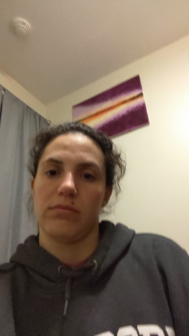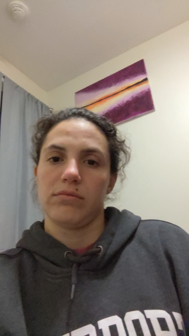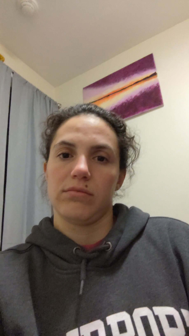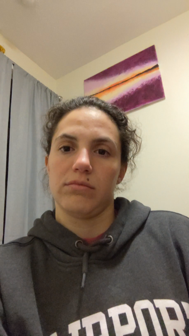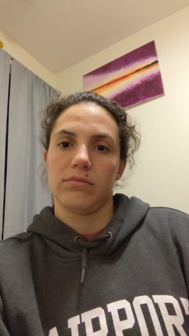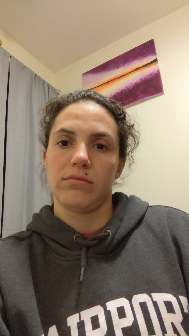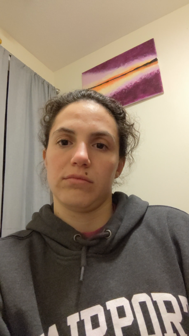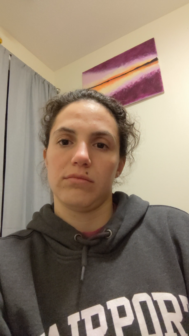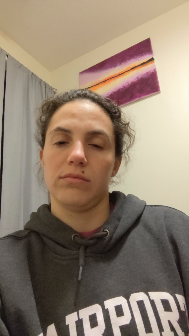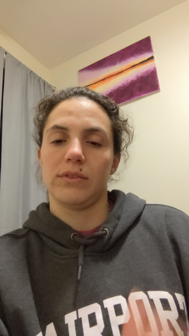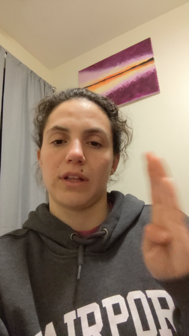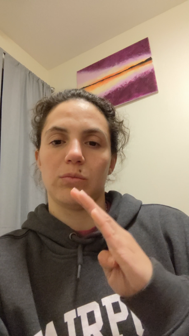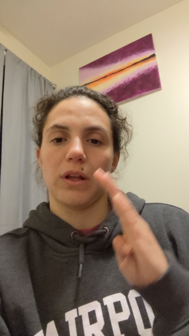downtown